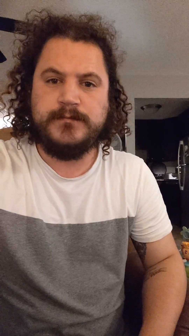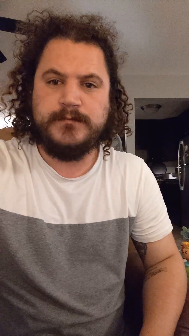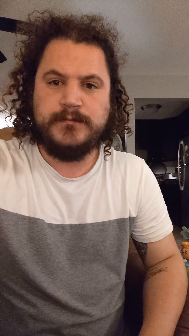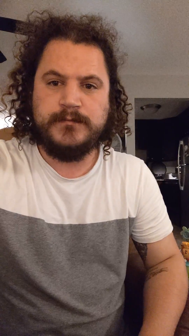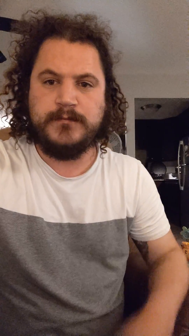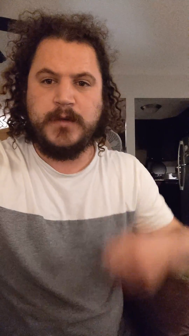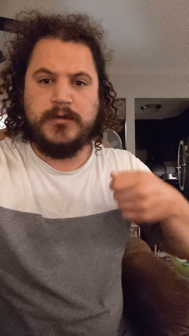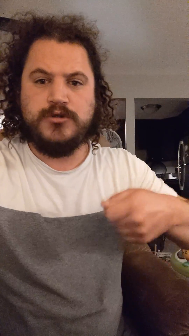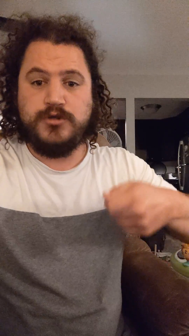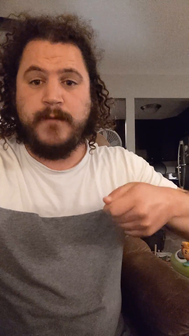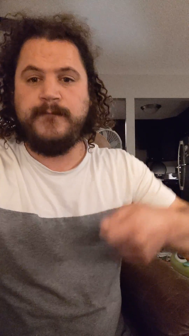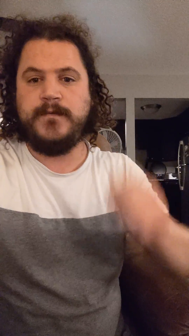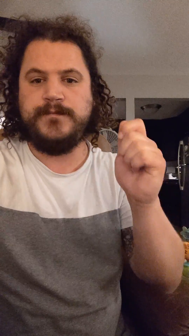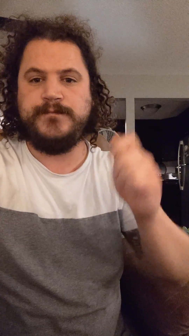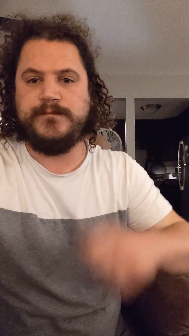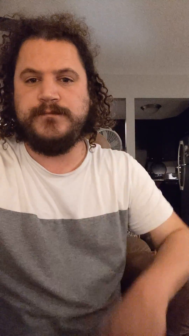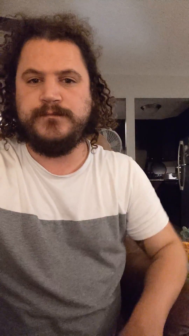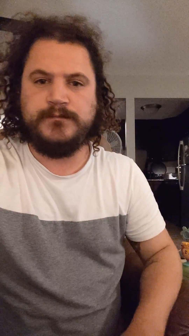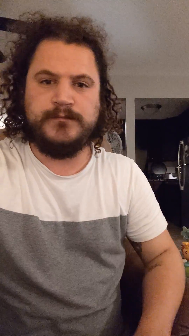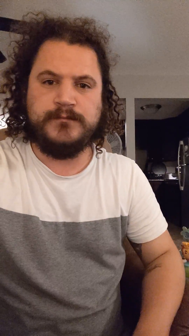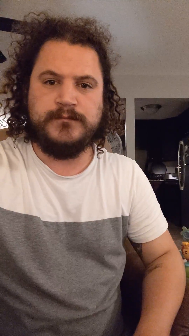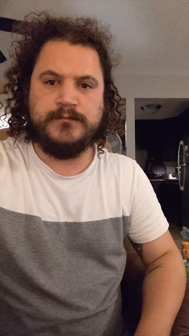shovel